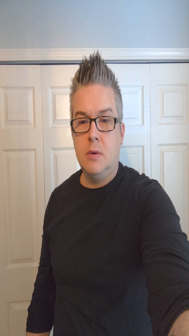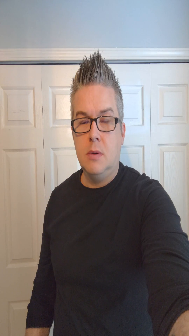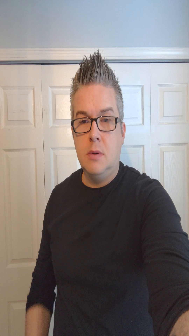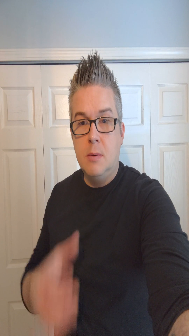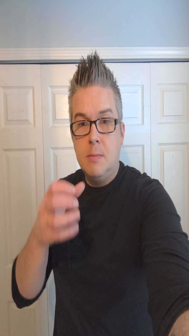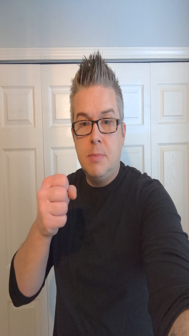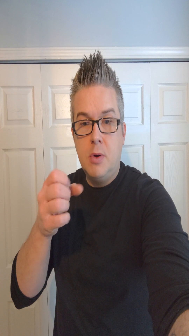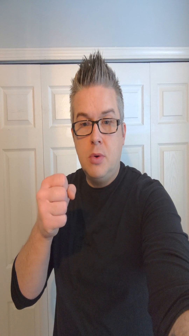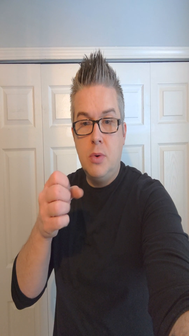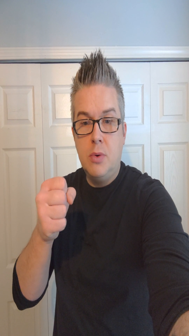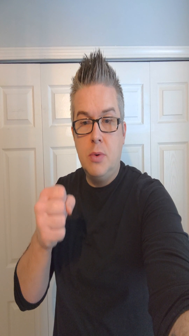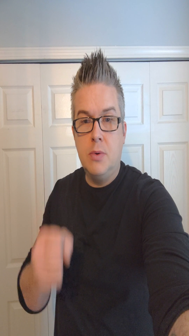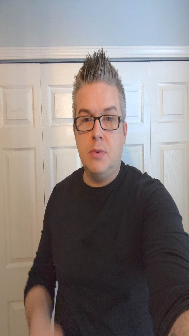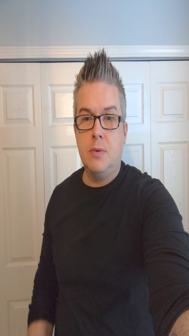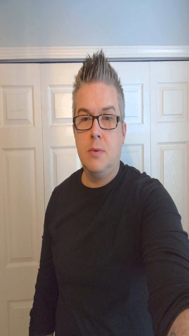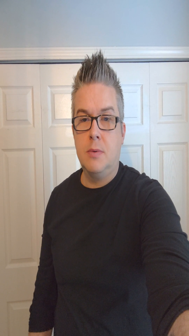milk